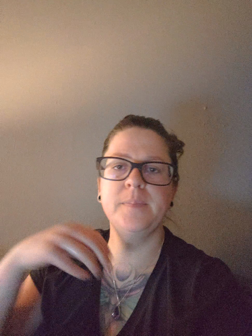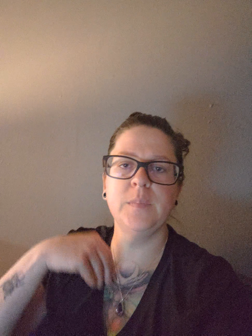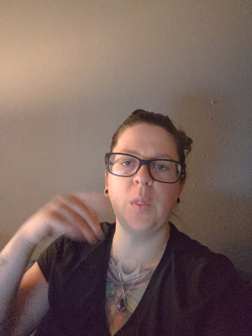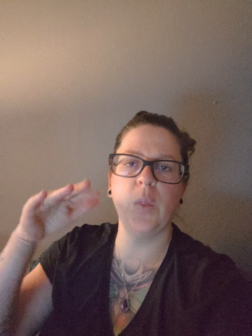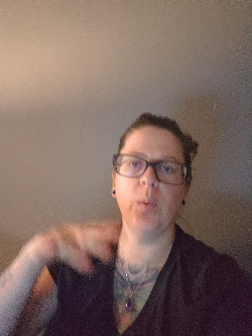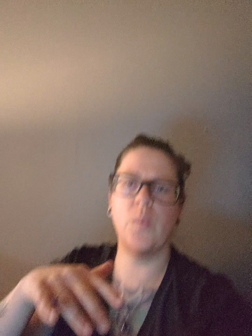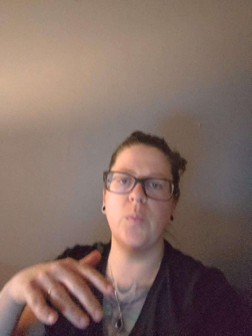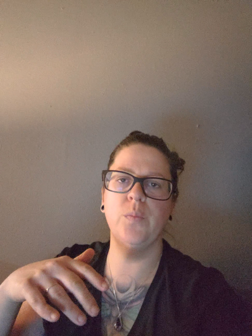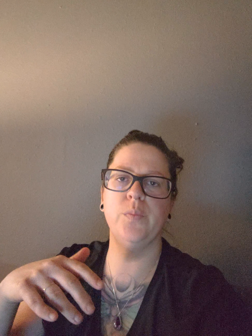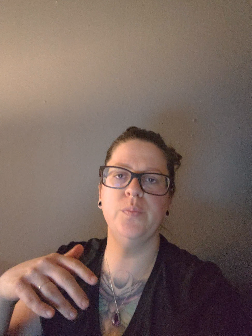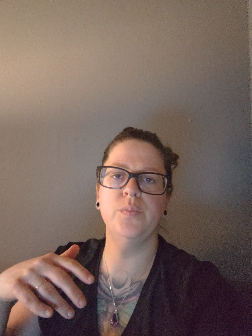snow